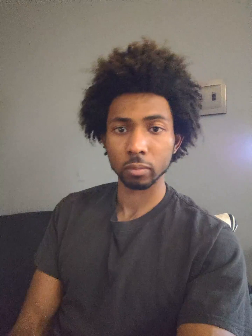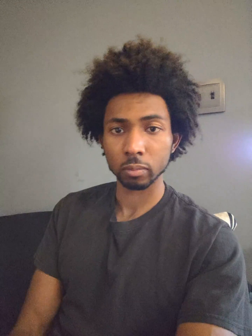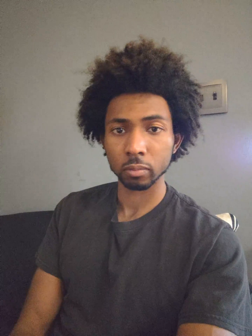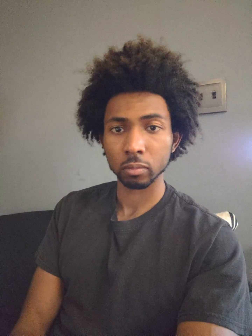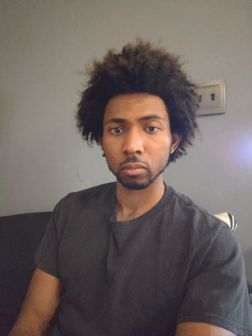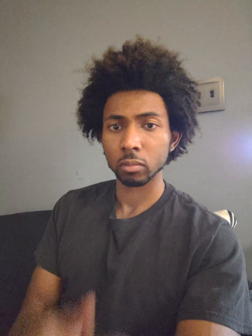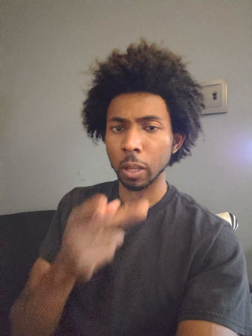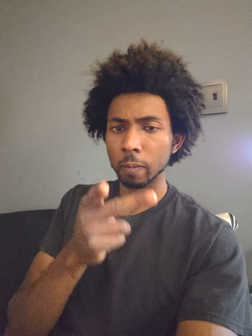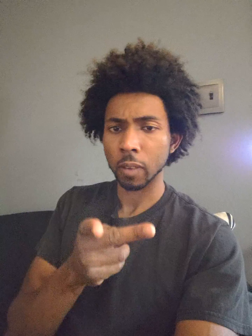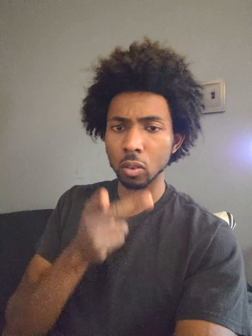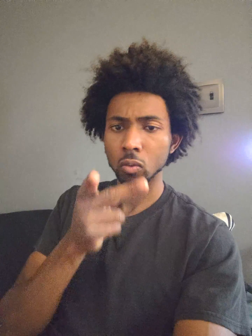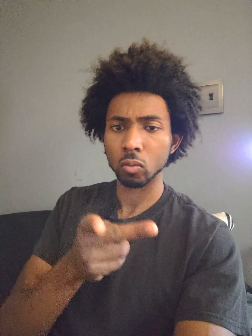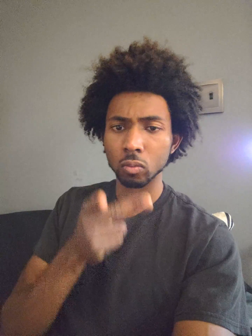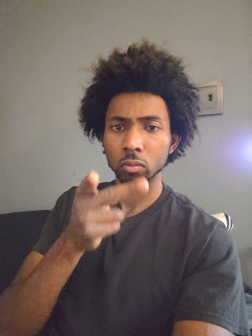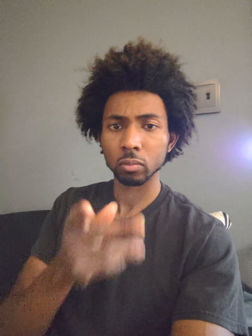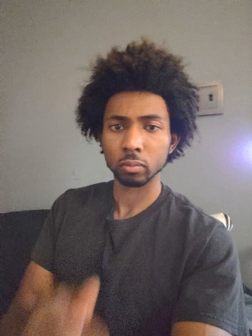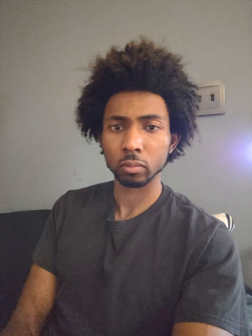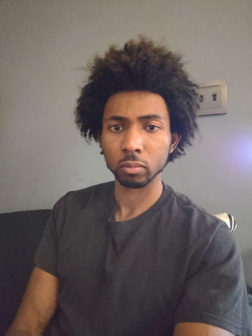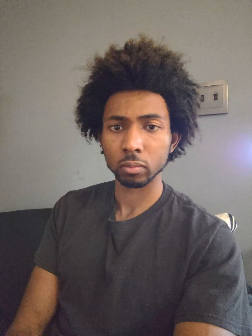careful